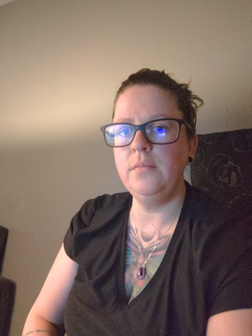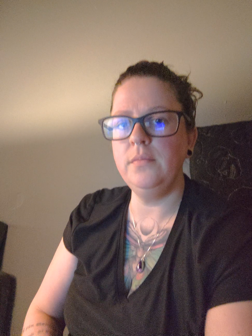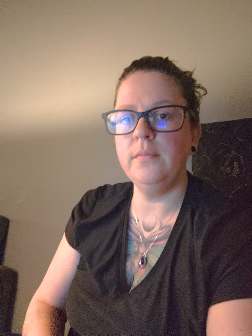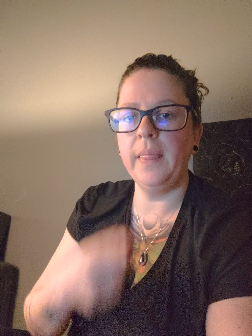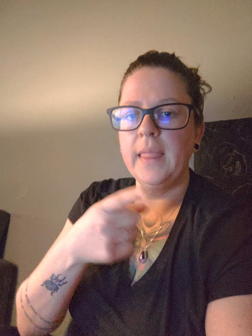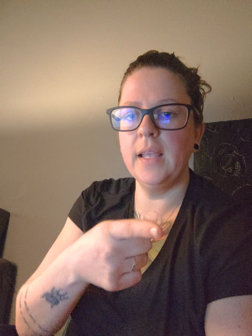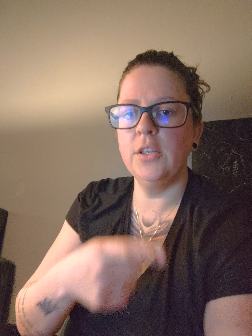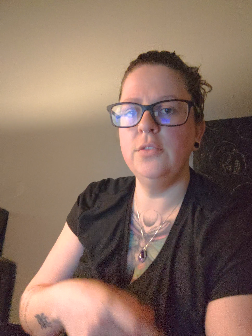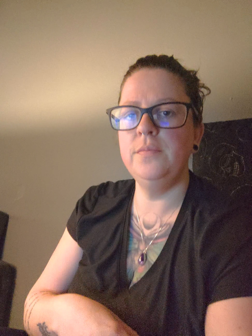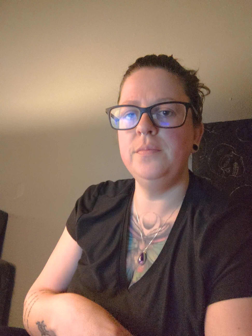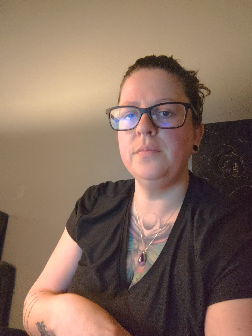there